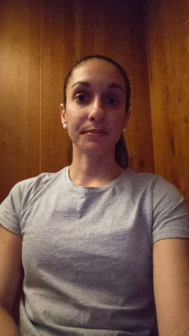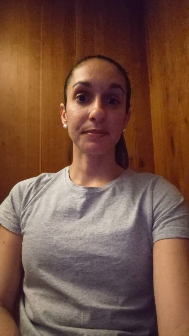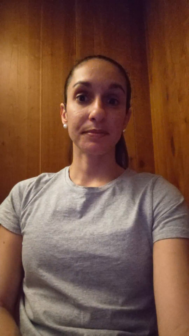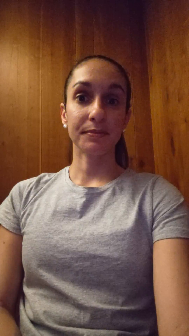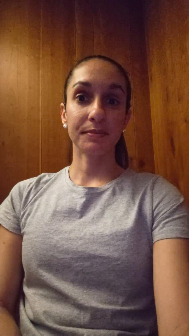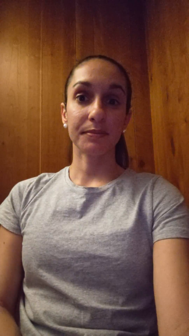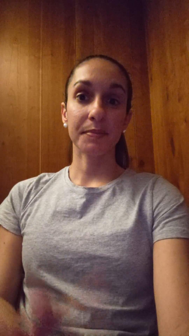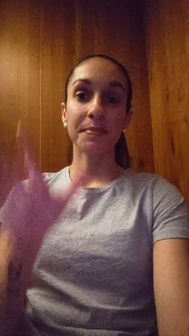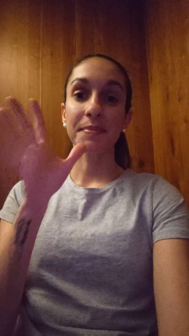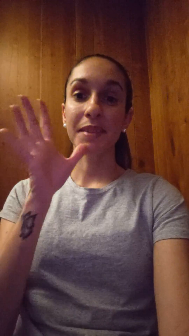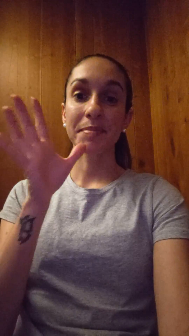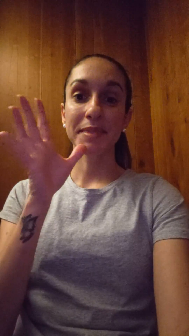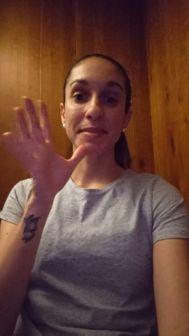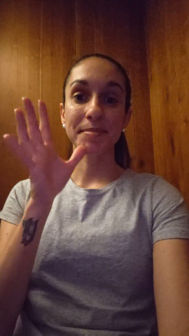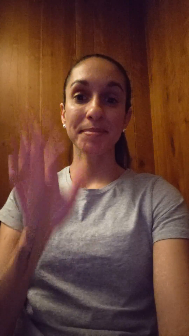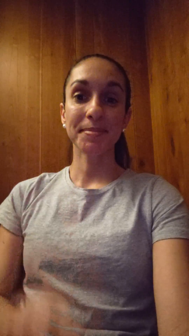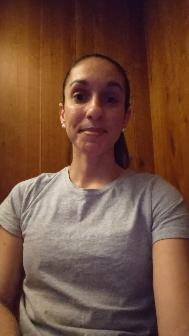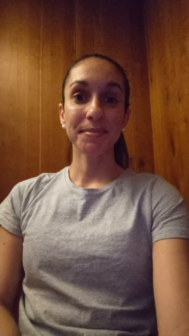mommy